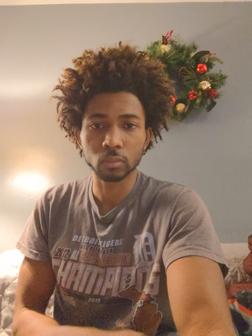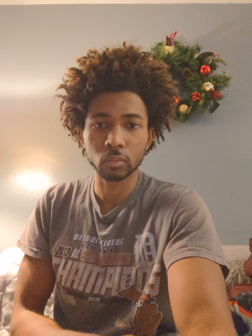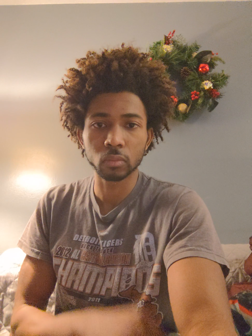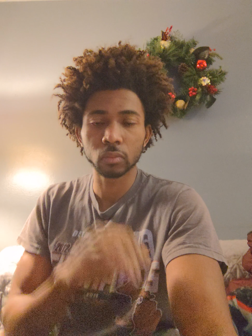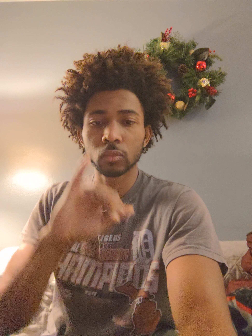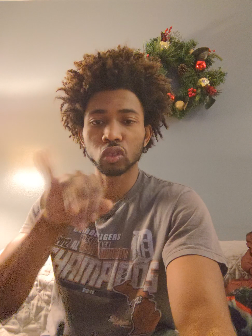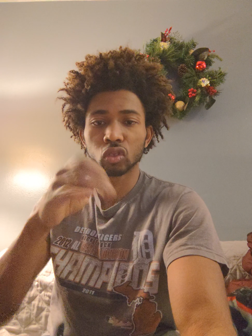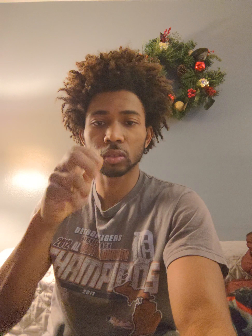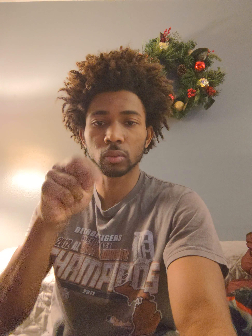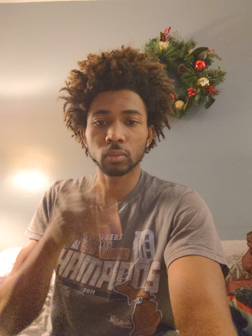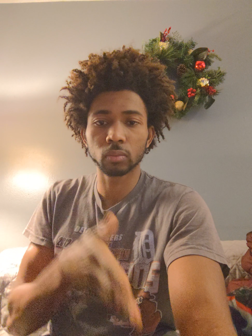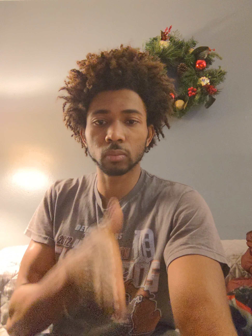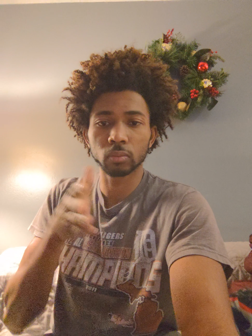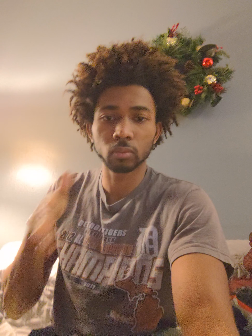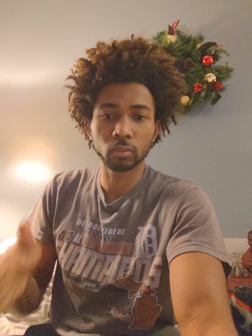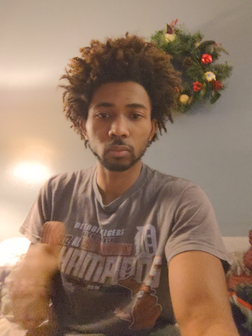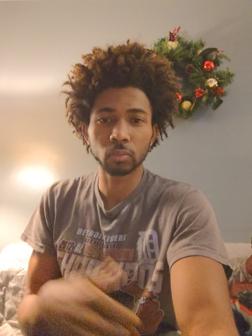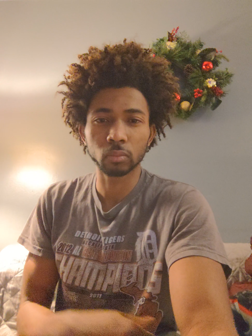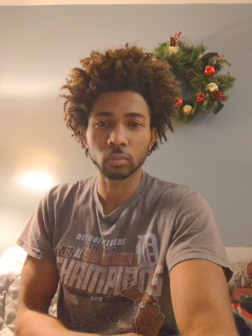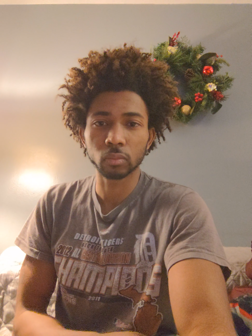jeans